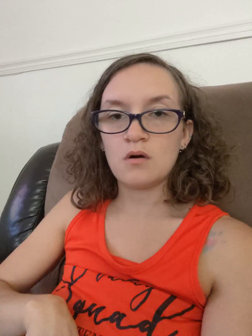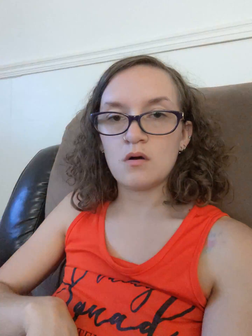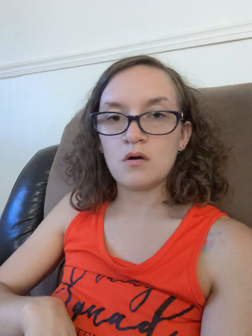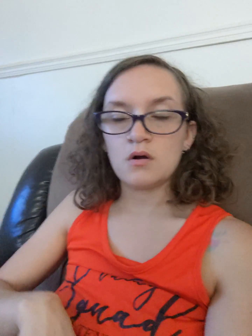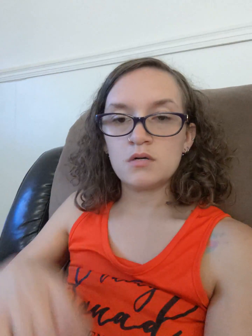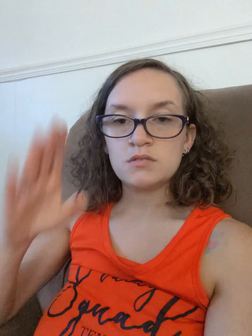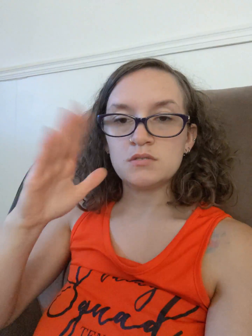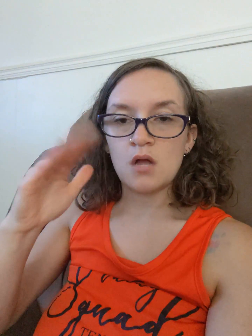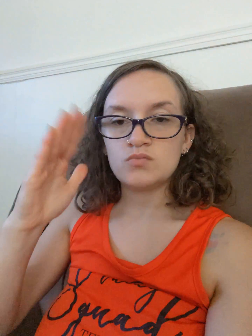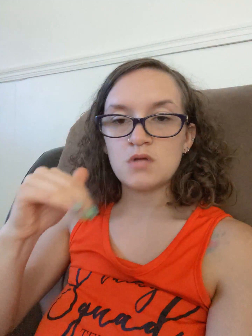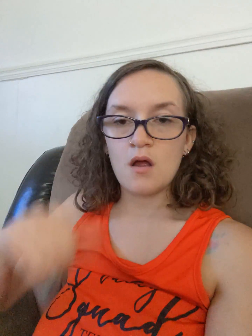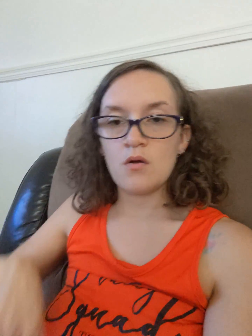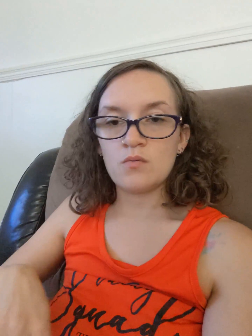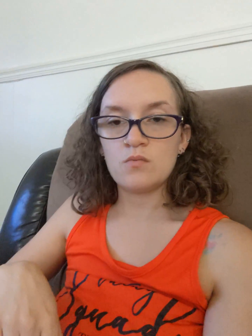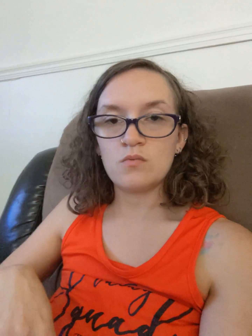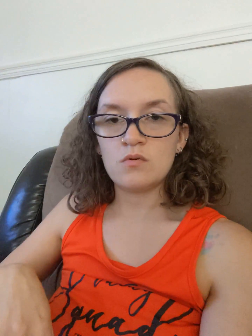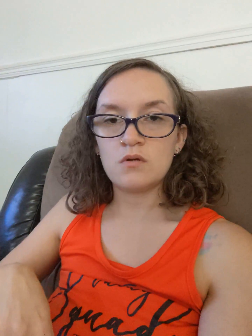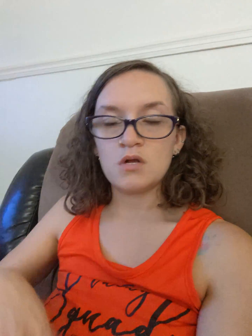downtown